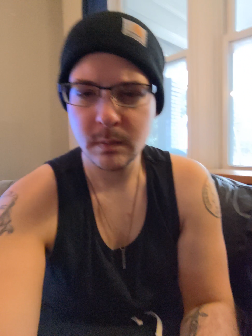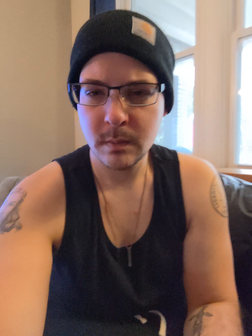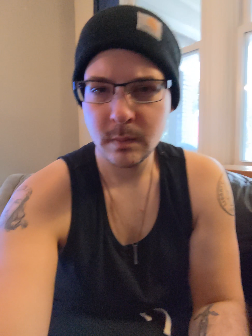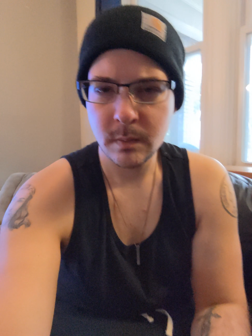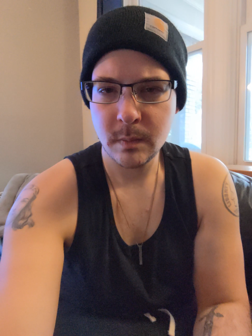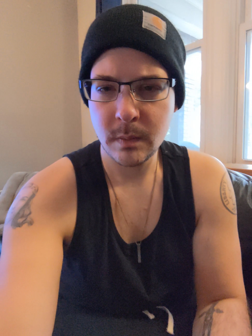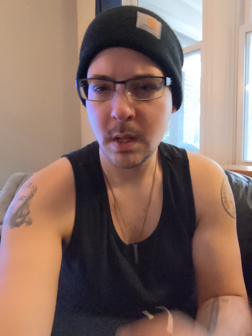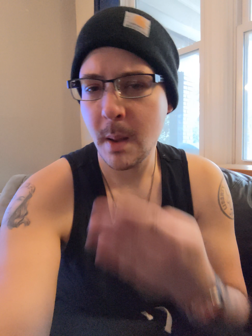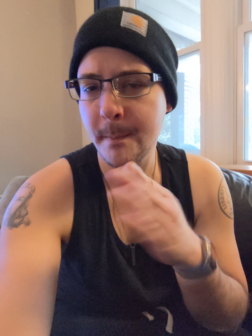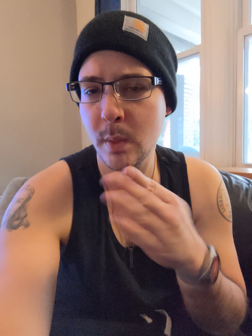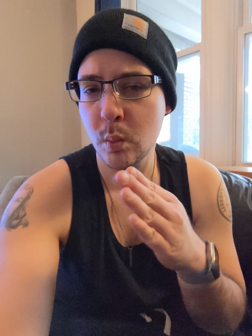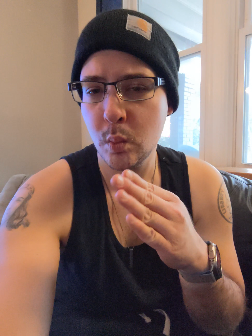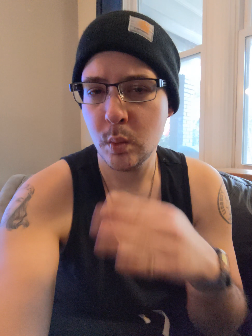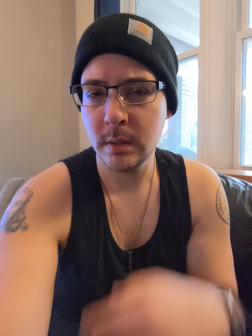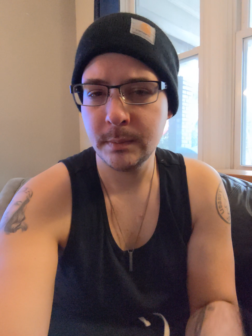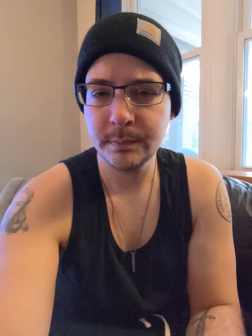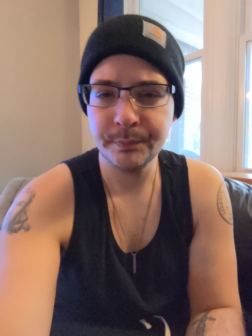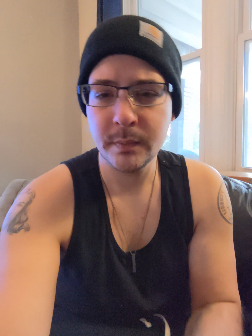blue